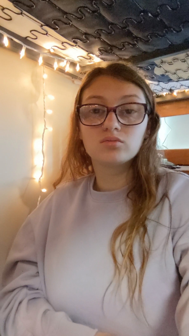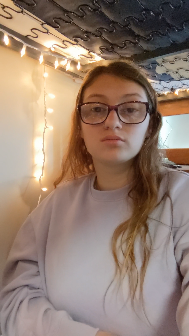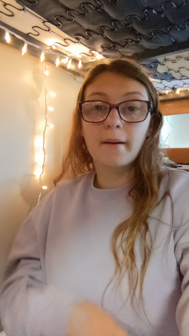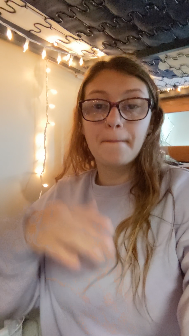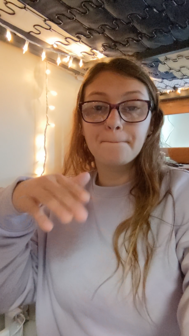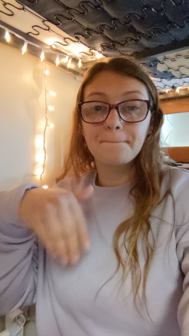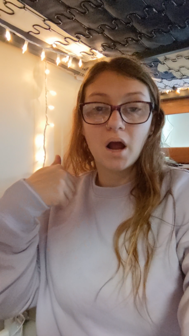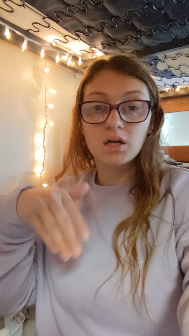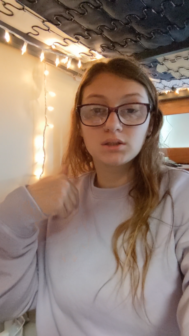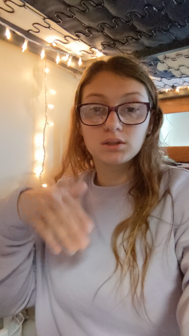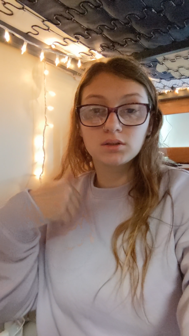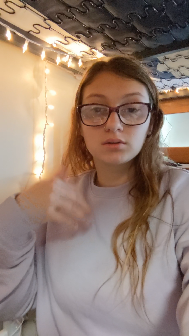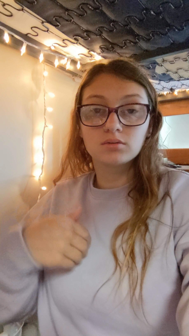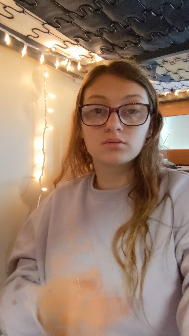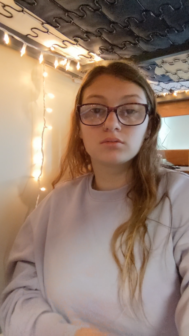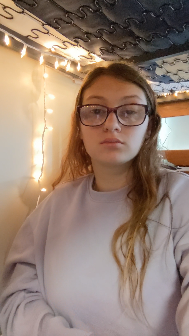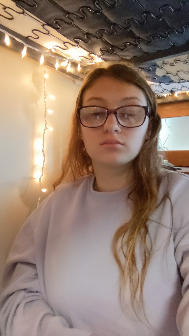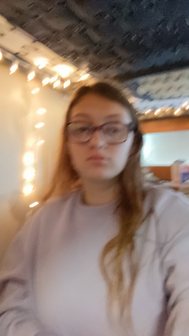pants